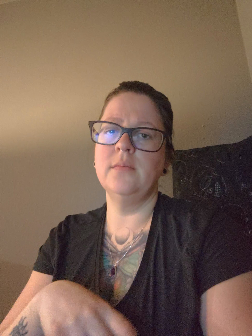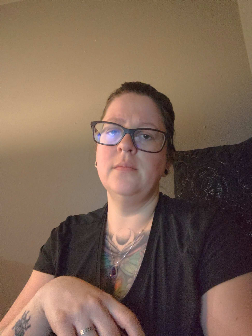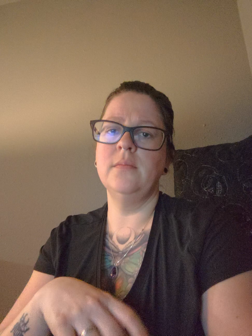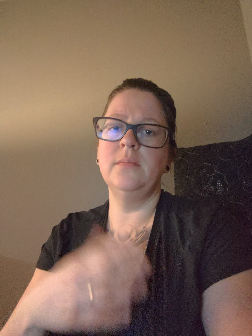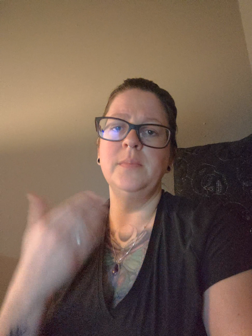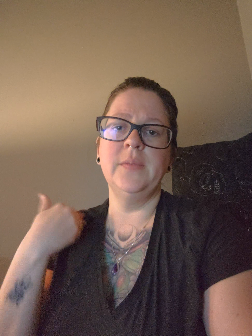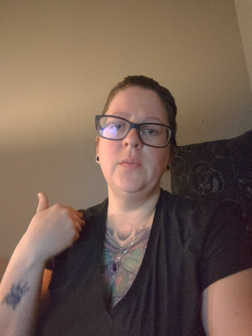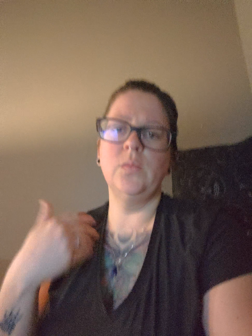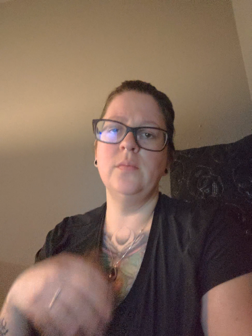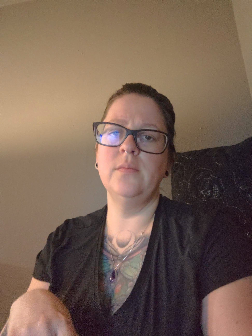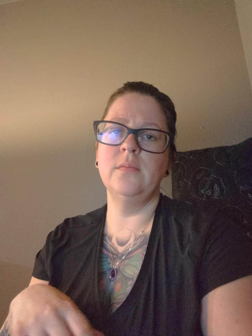before